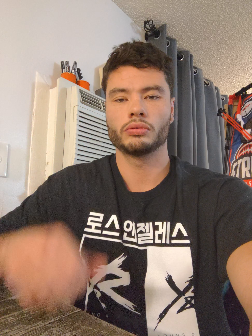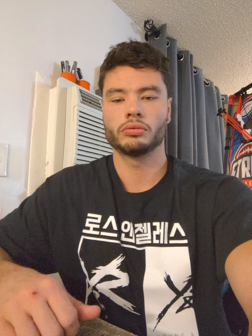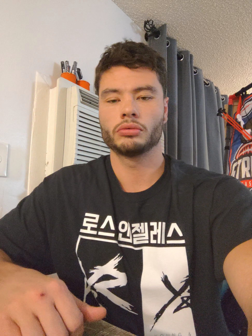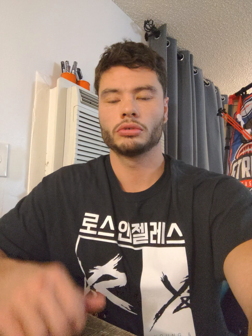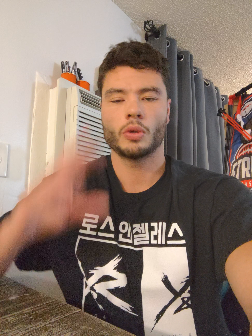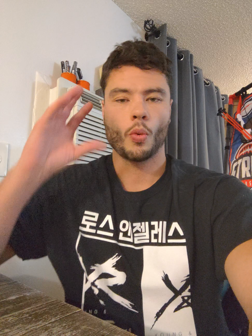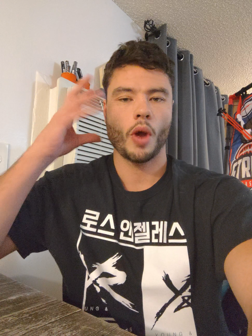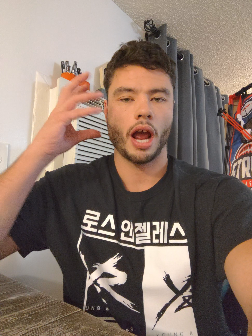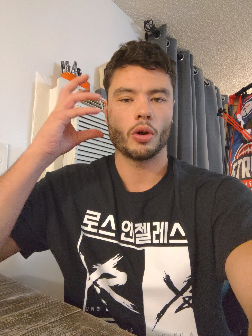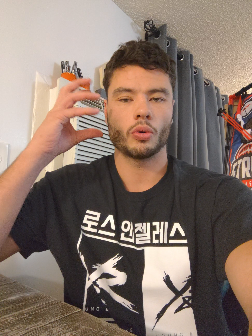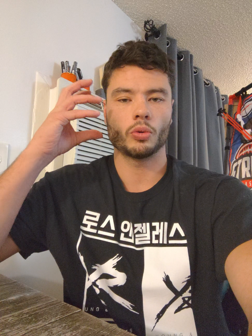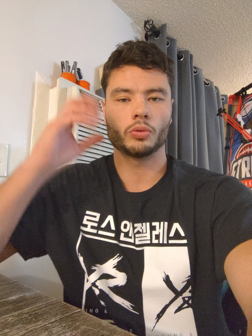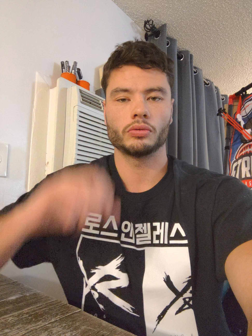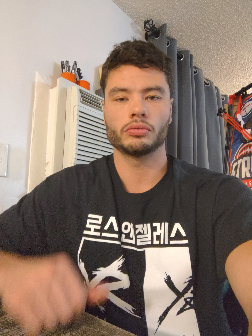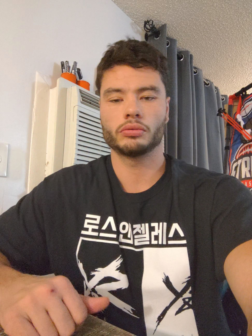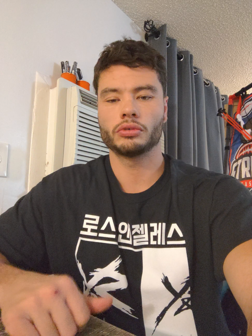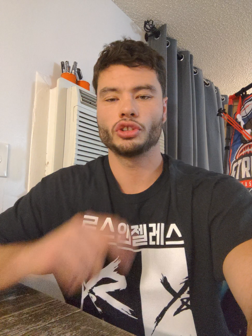radio